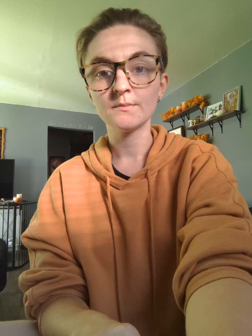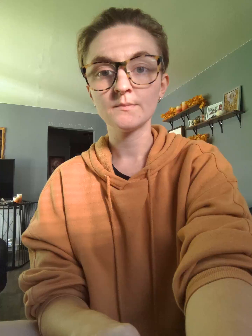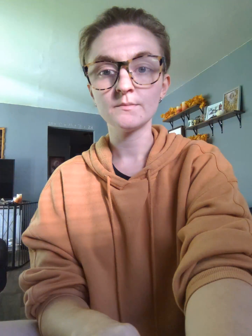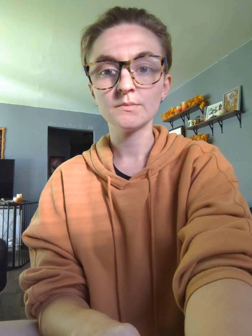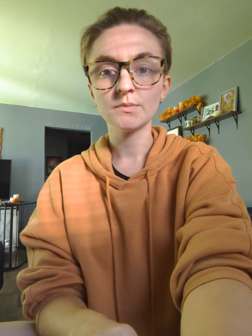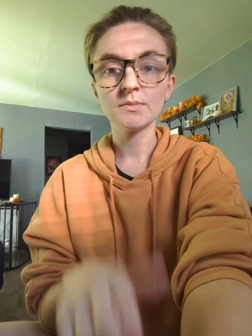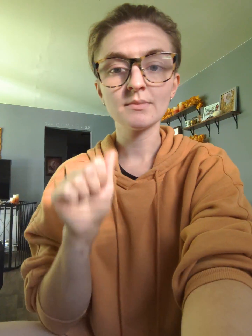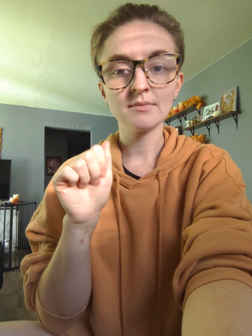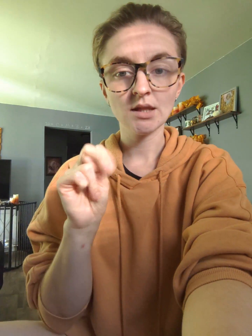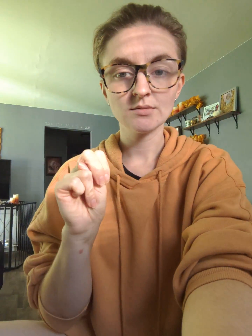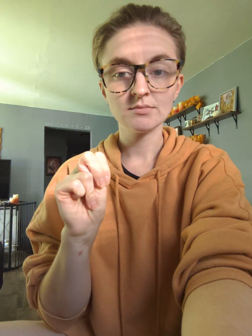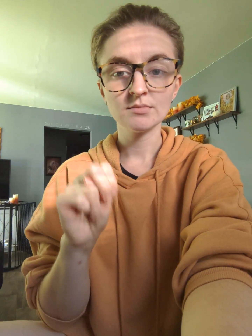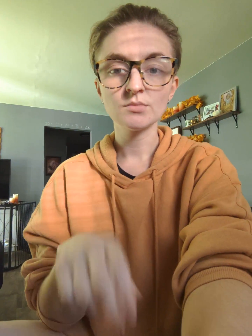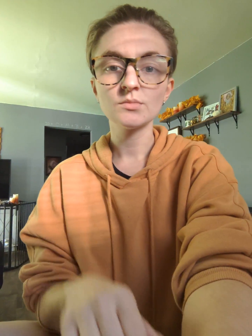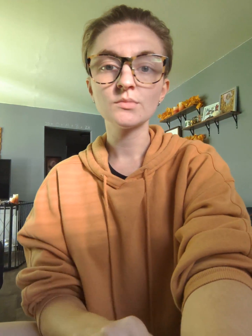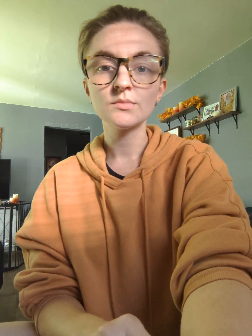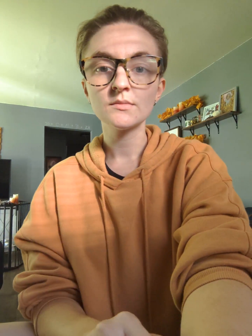an